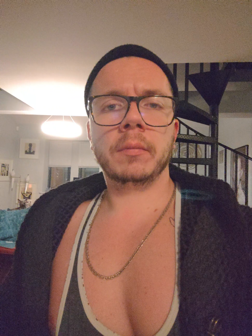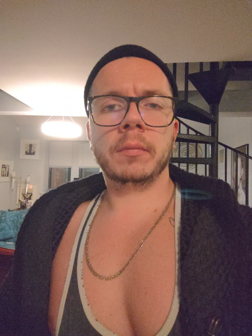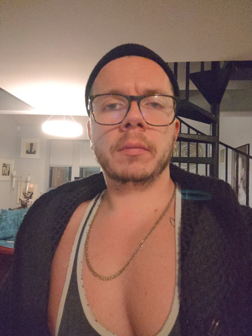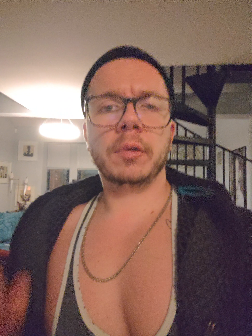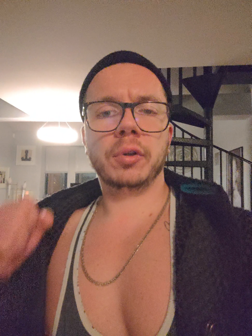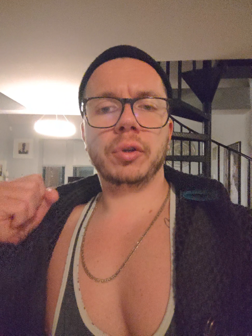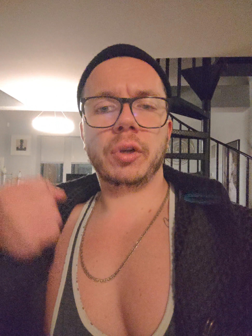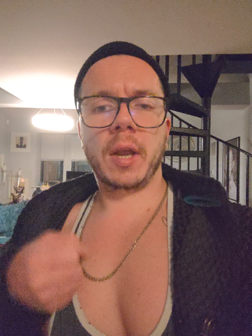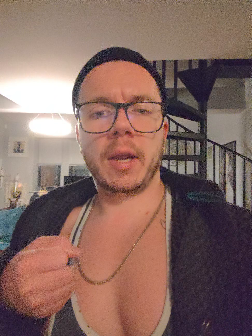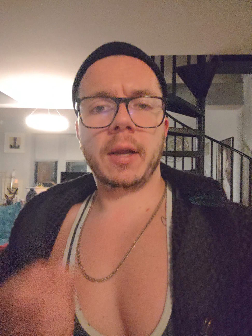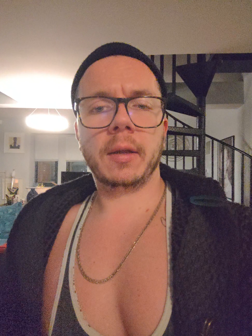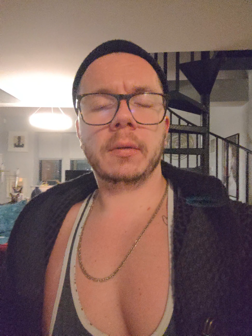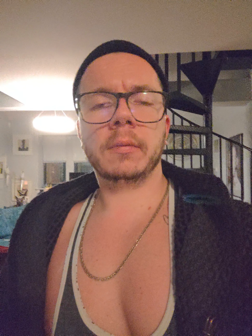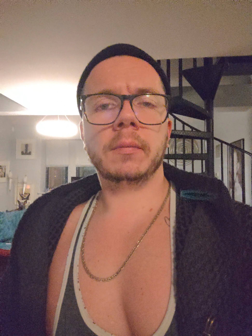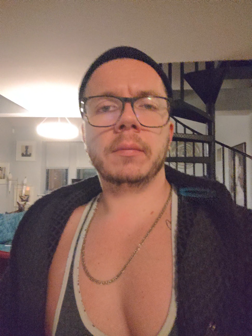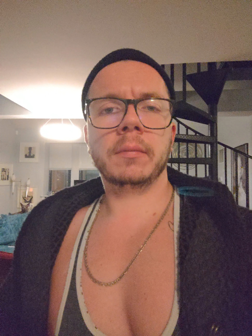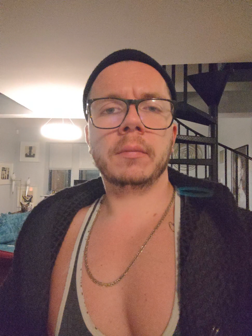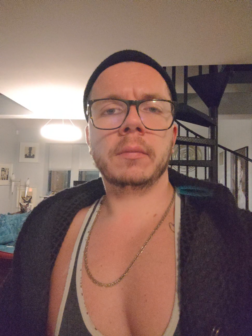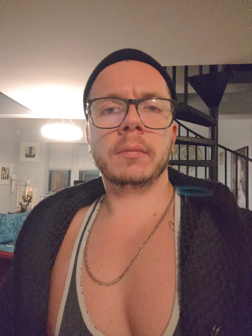jacket